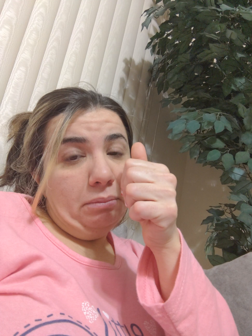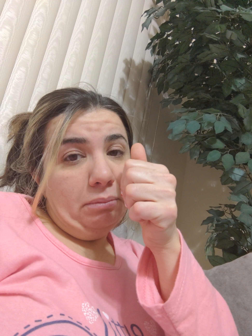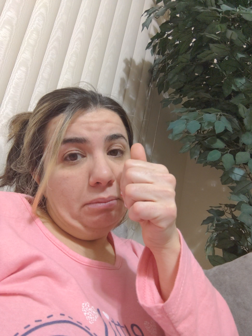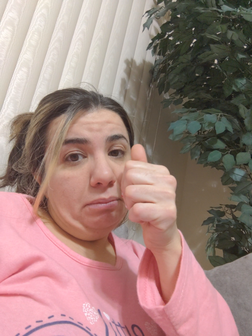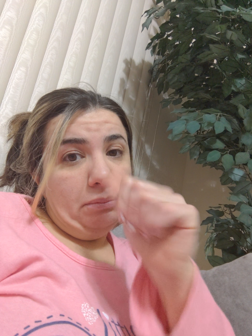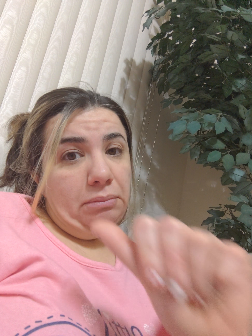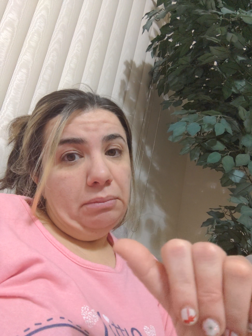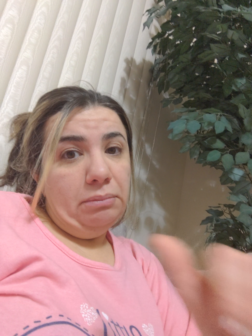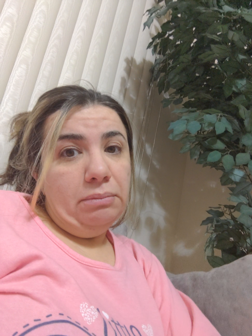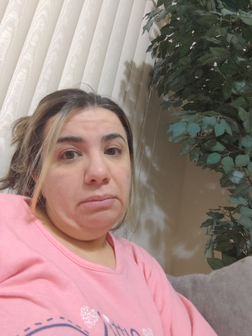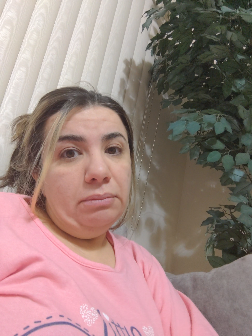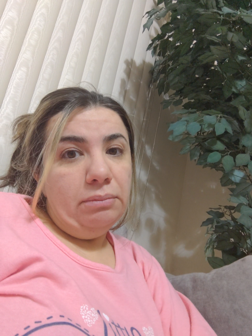beside